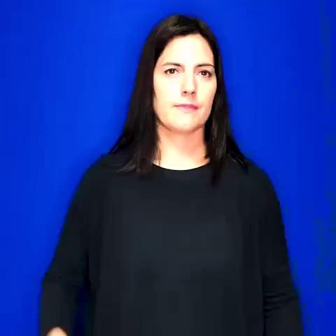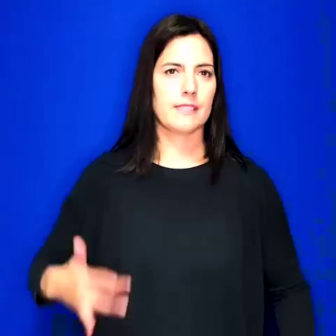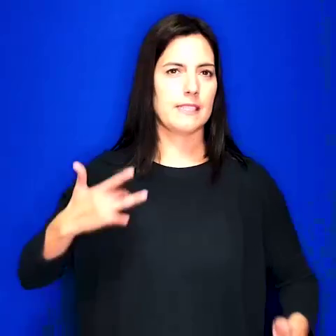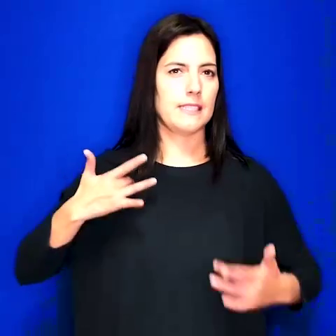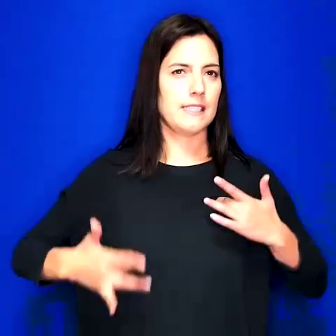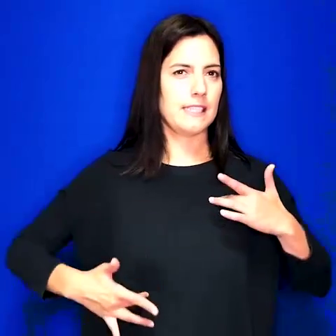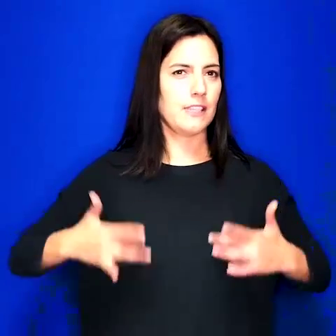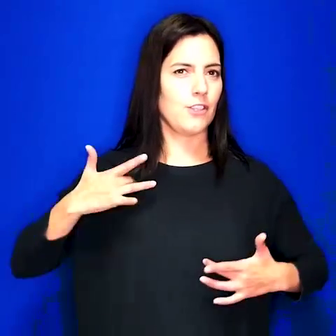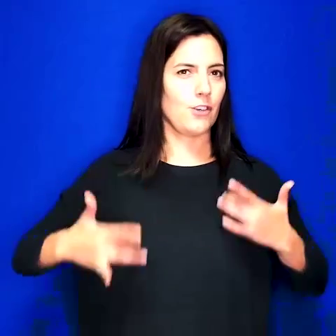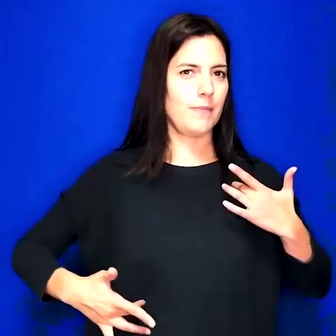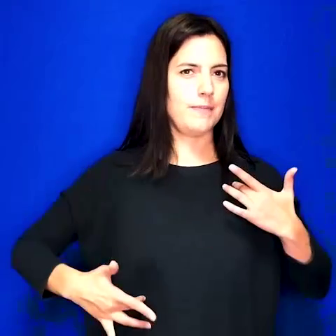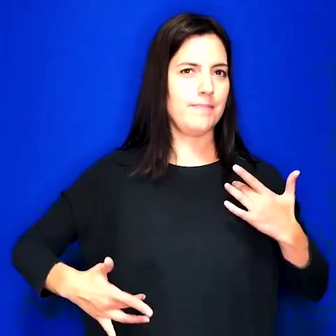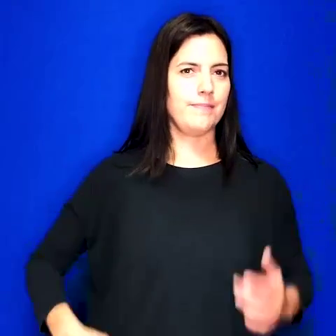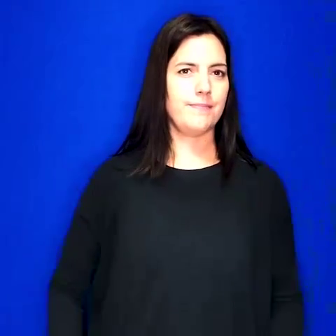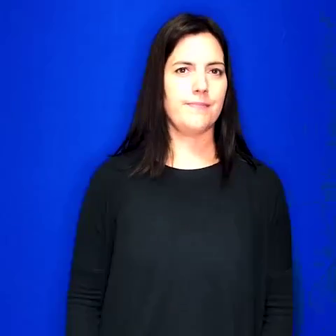sintoma